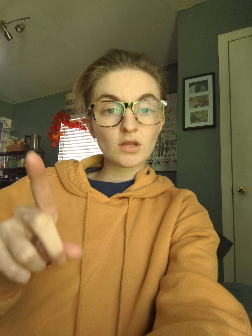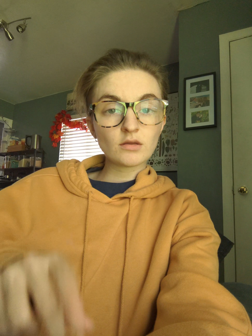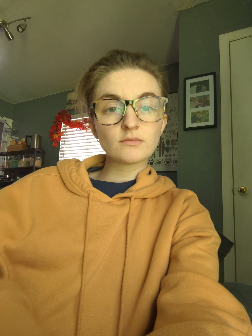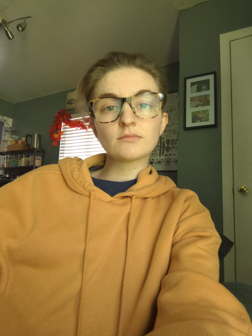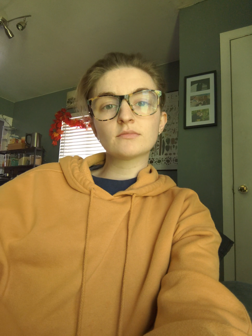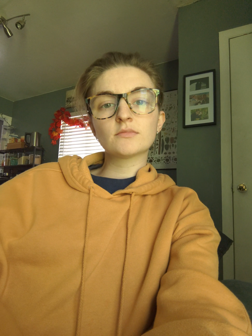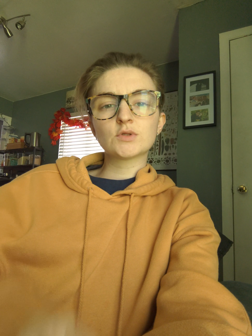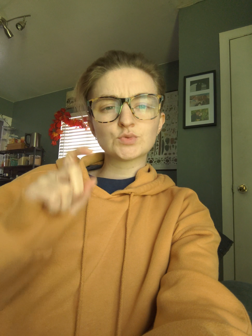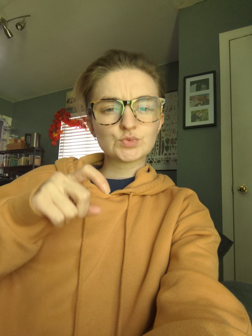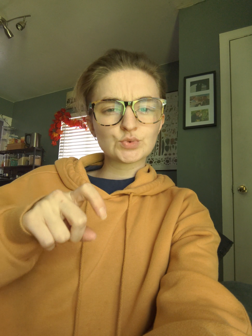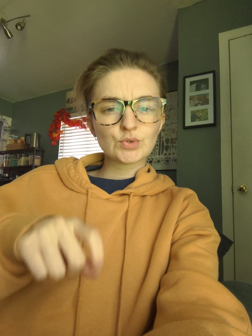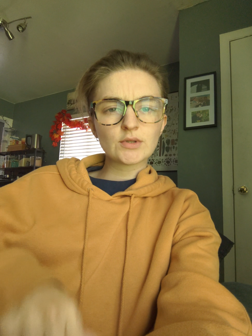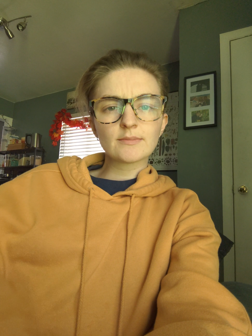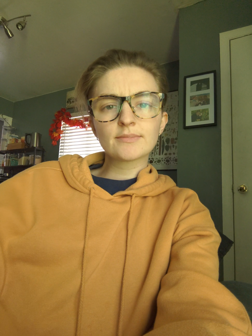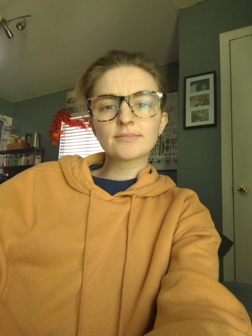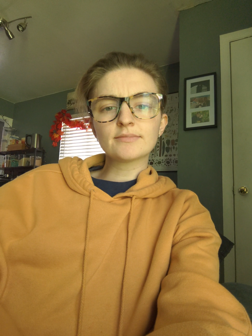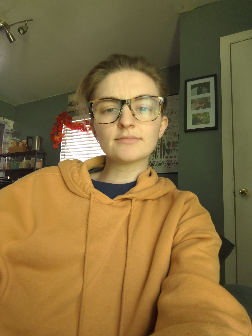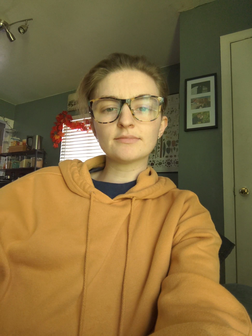should